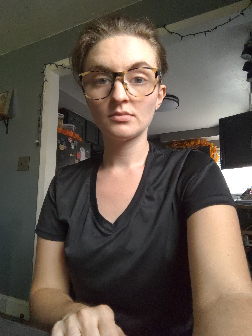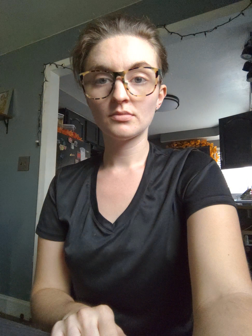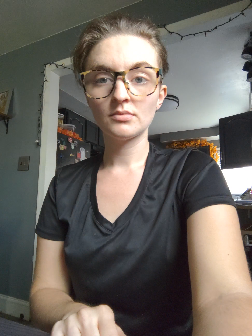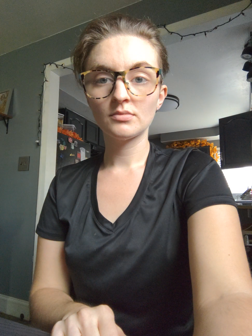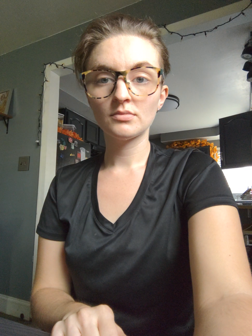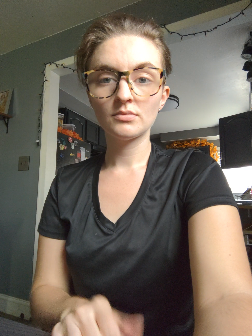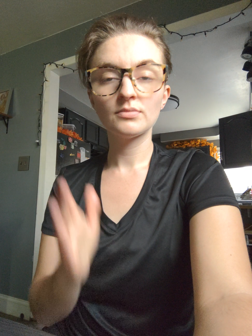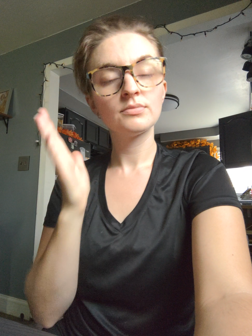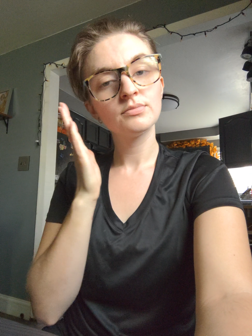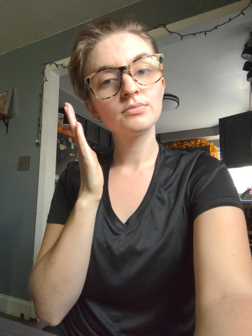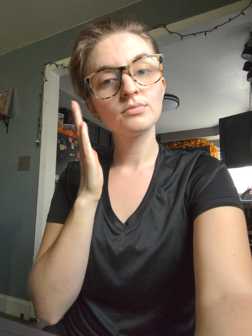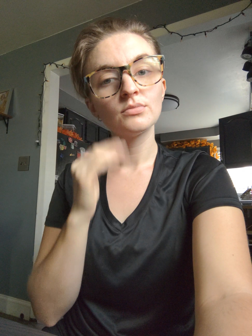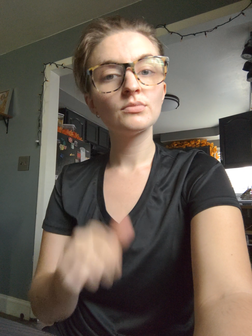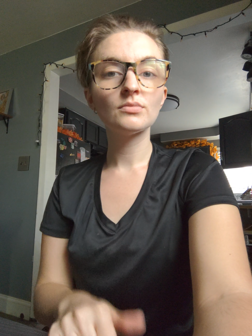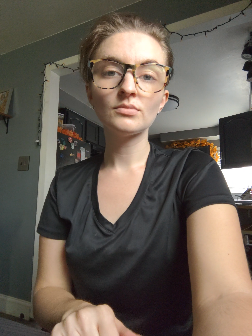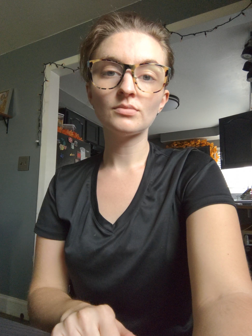pillow